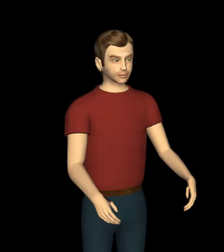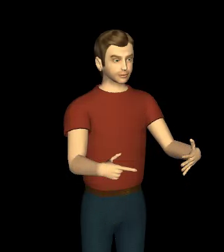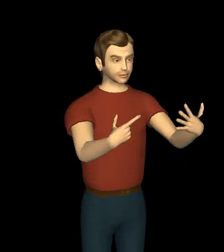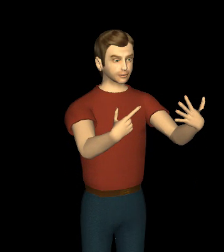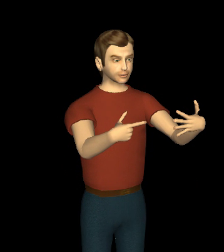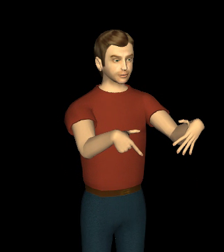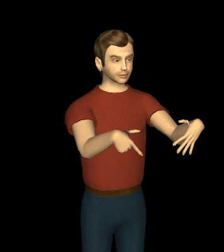17